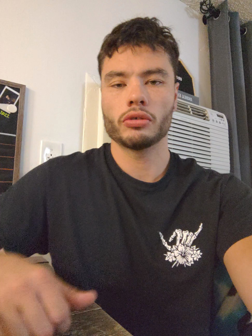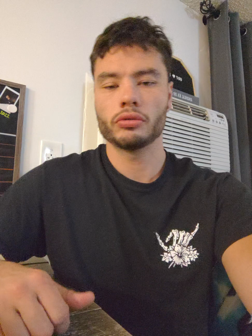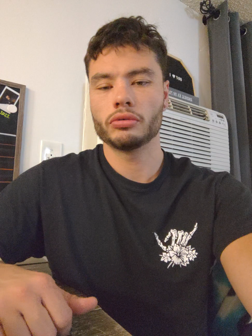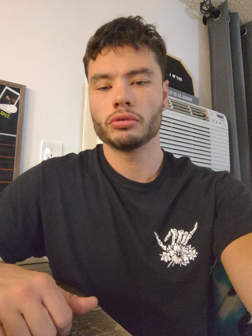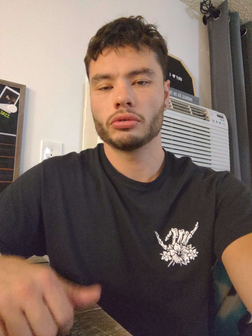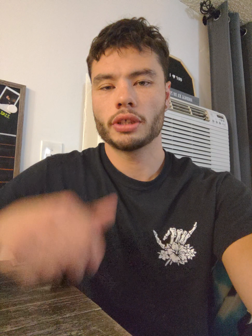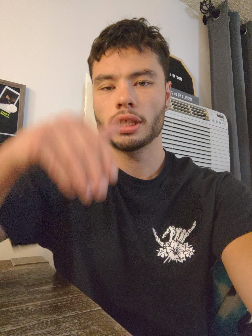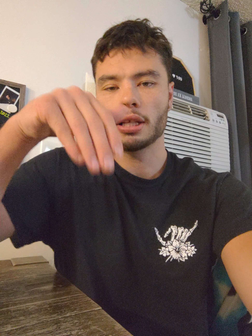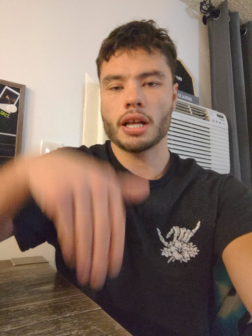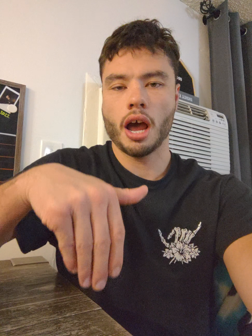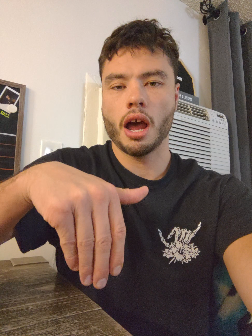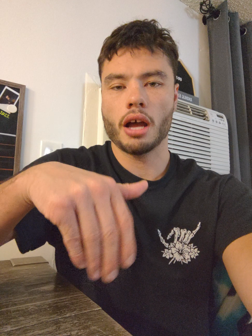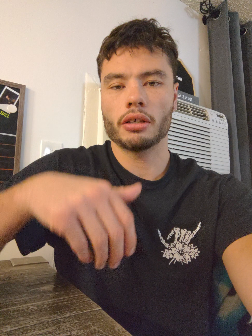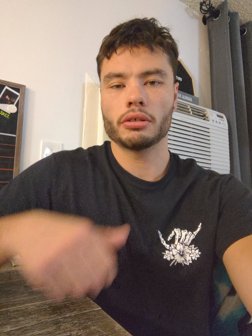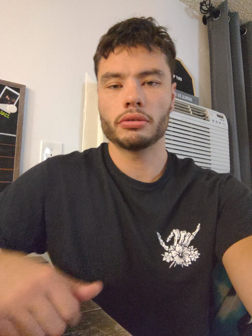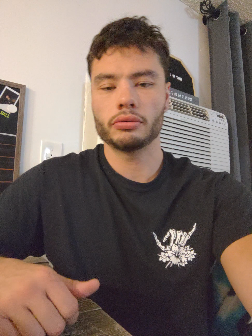night